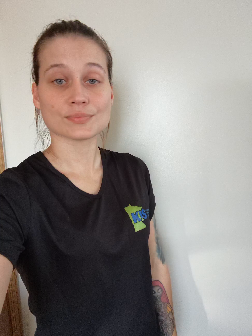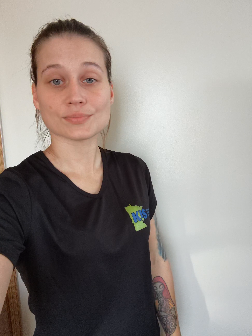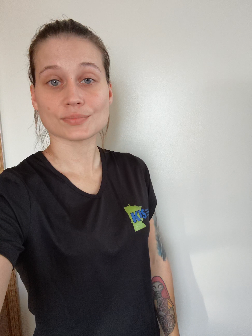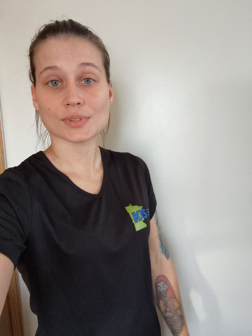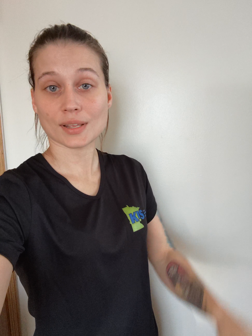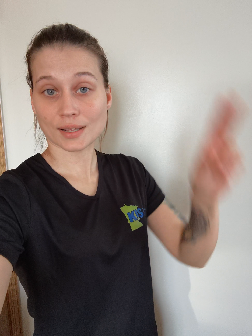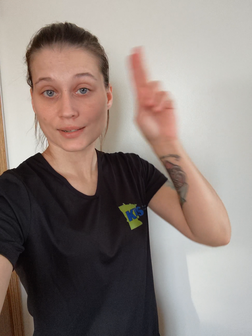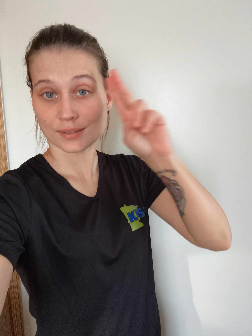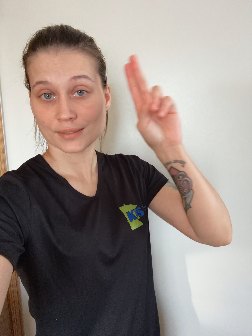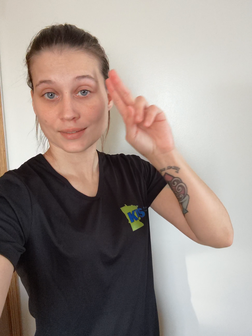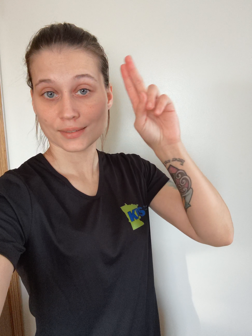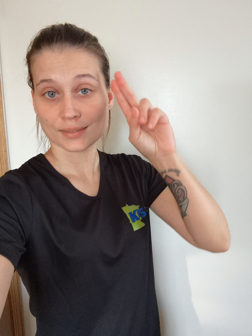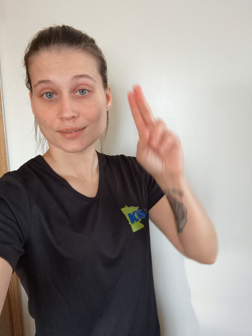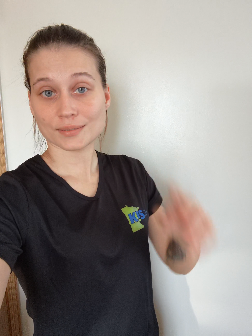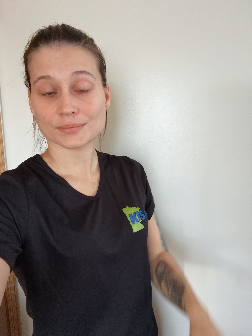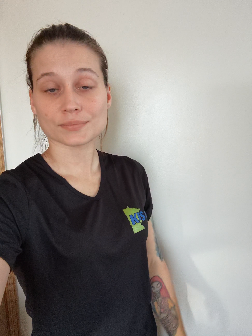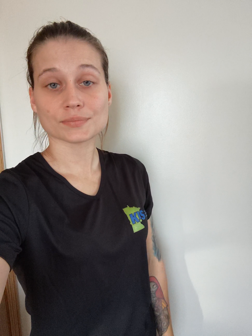uncle